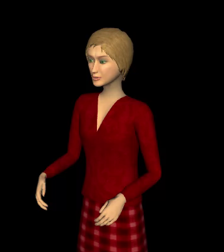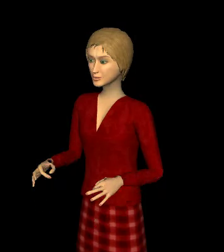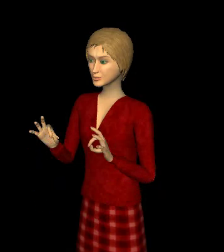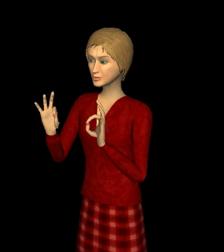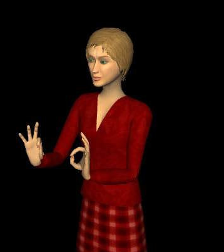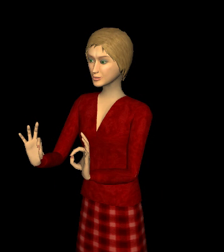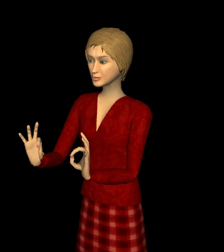فقط